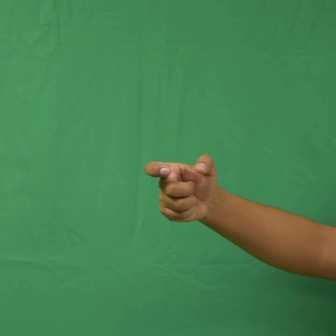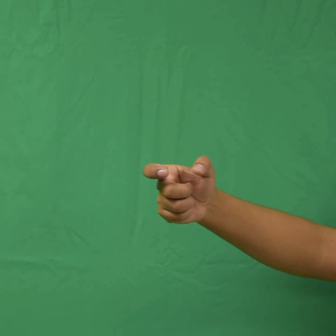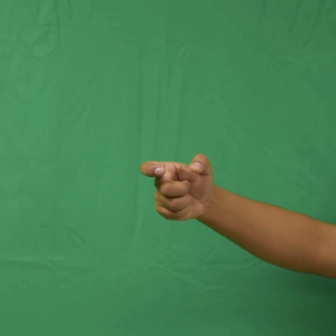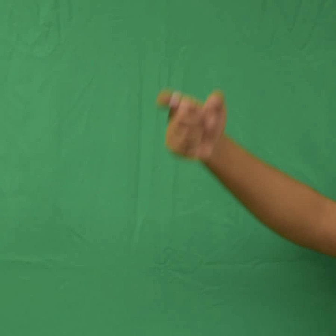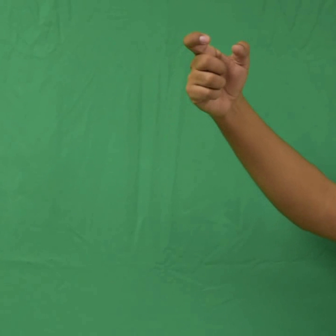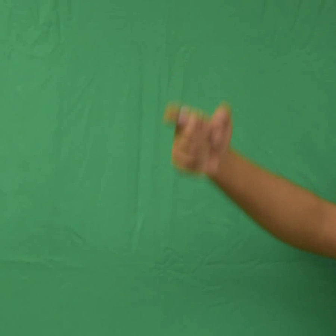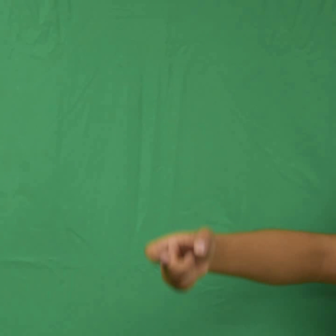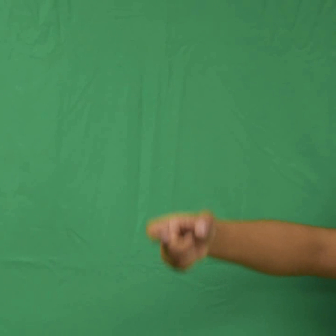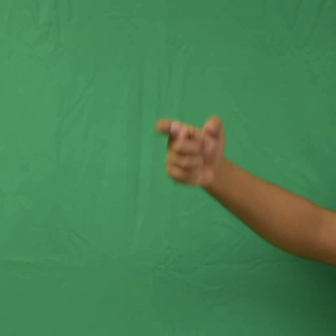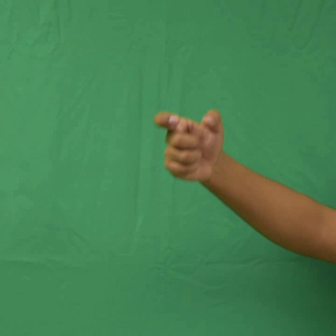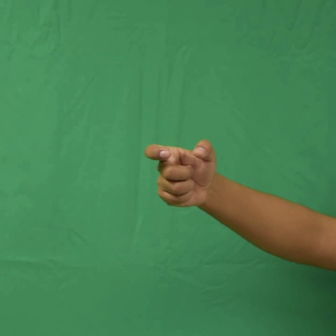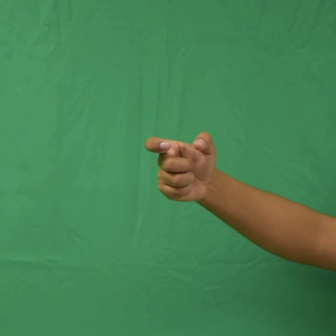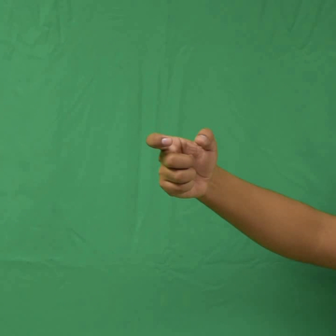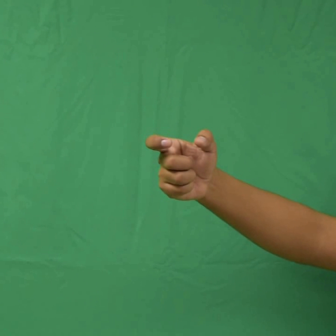Q